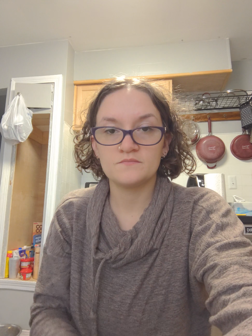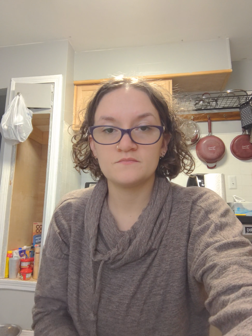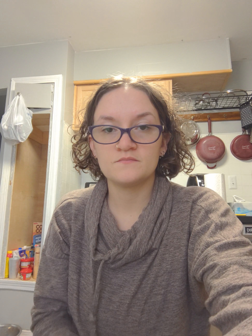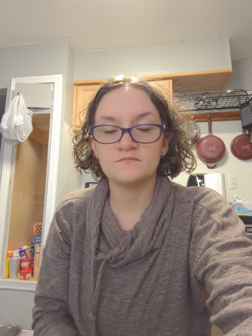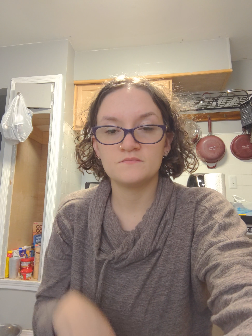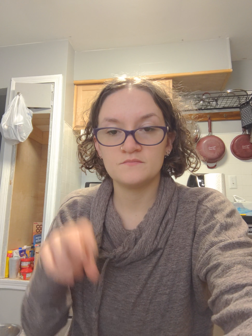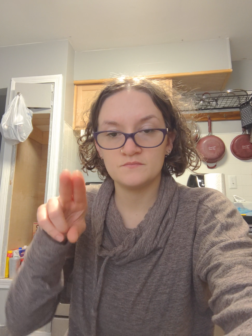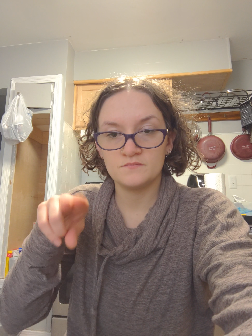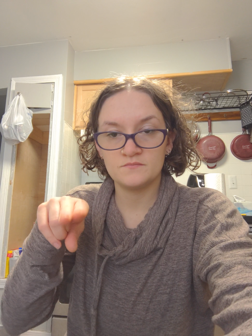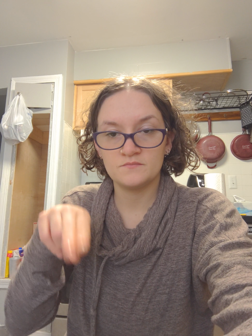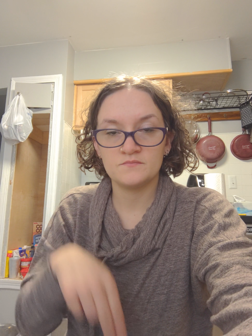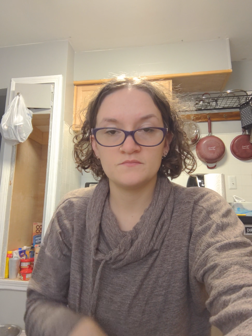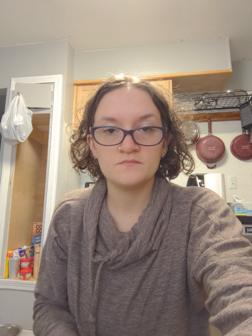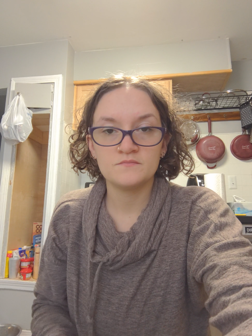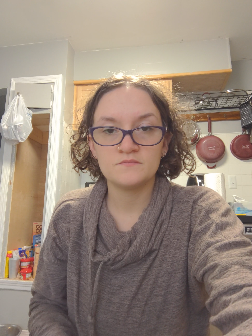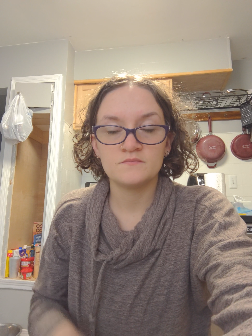chair